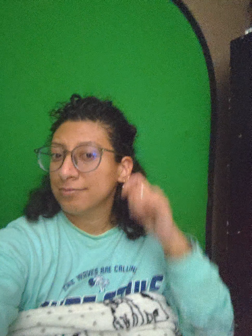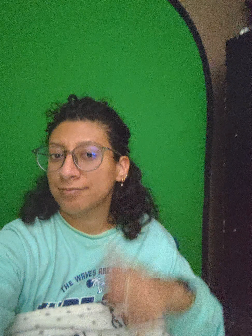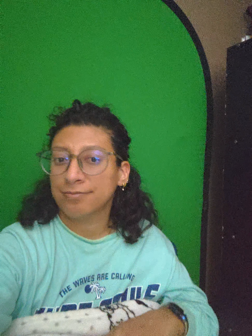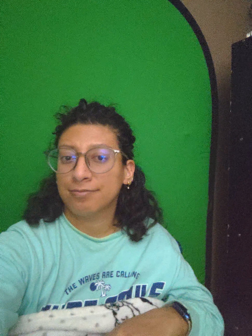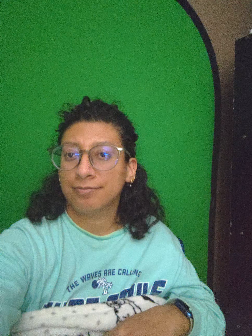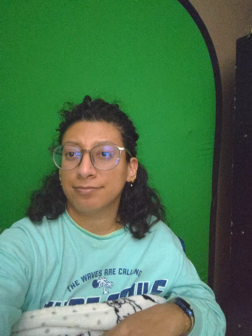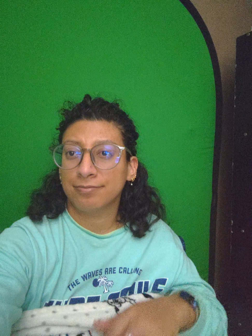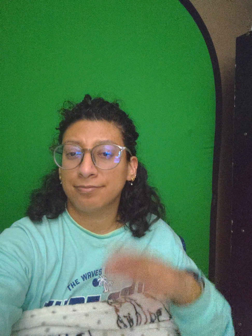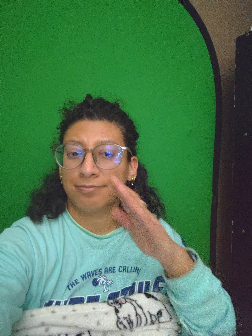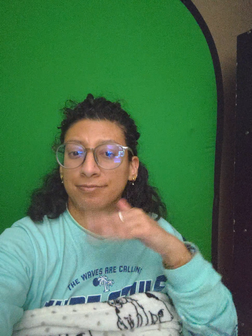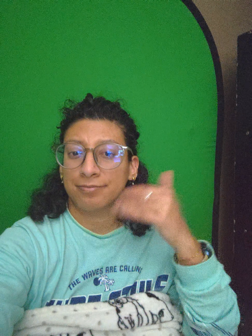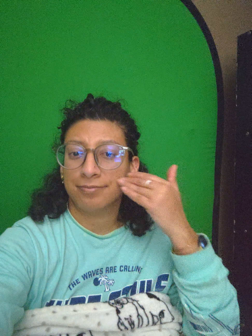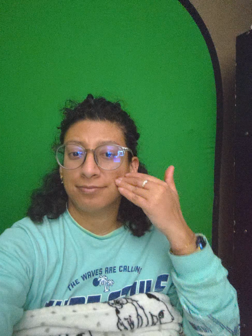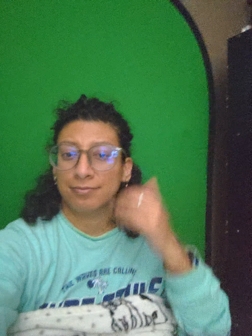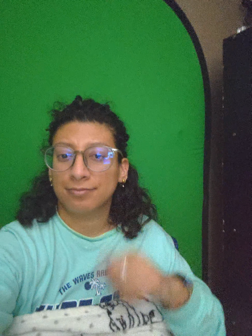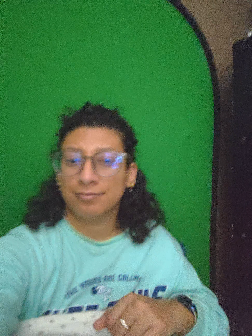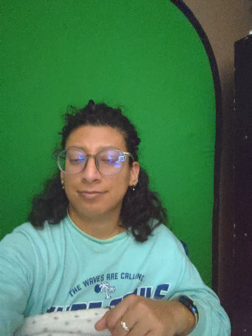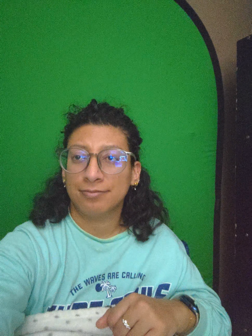smile